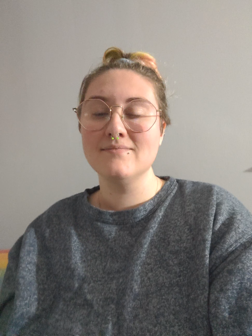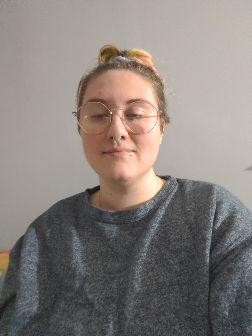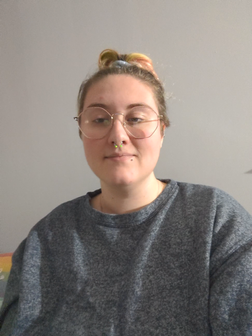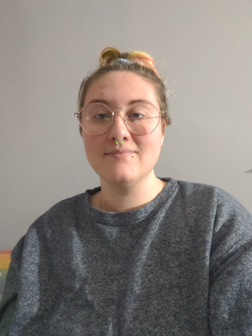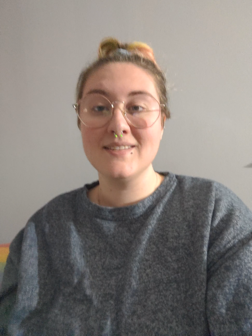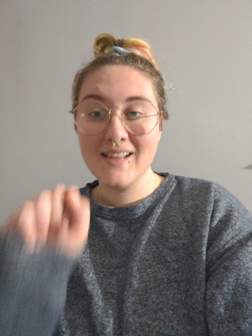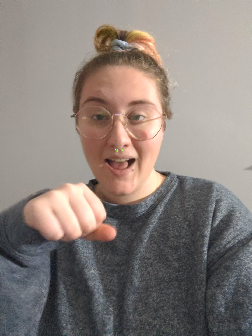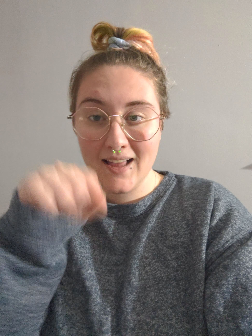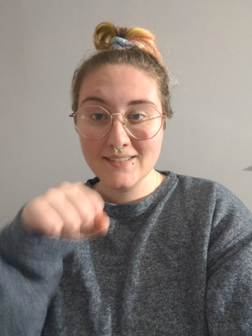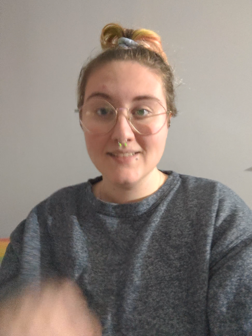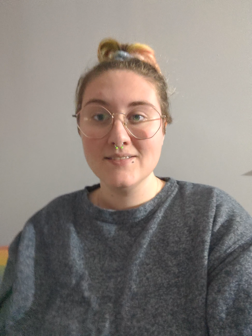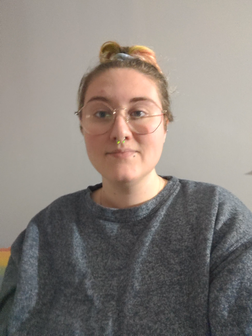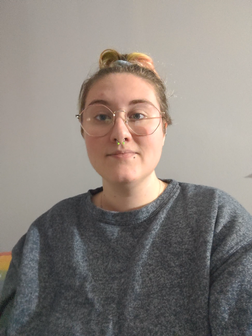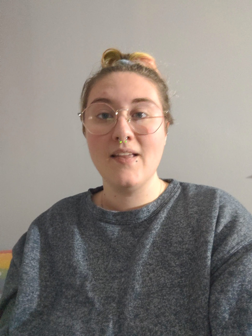yes